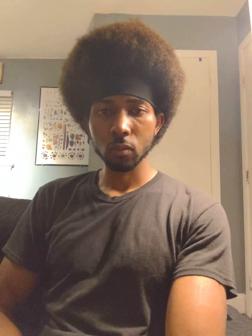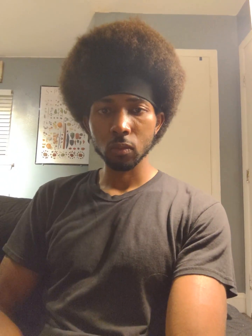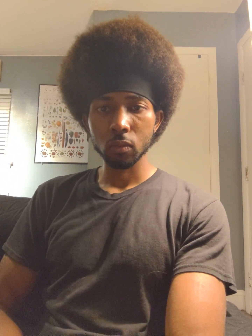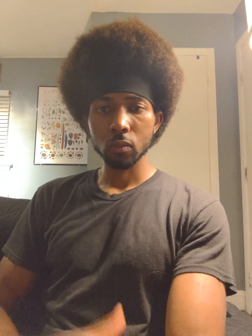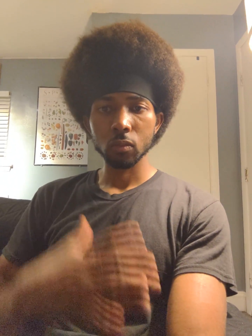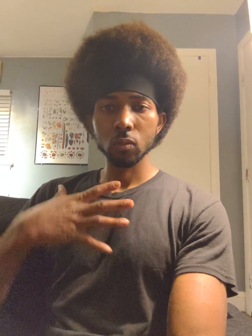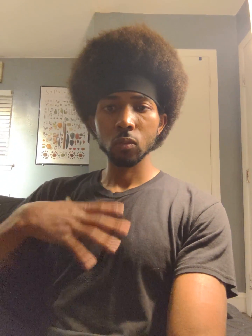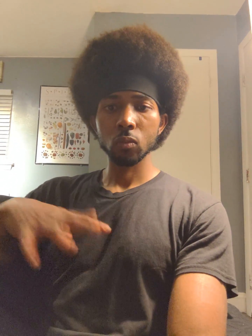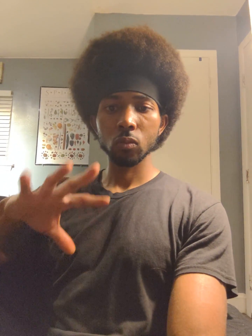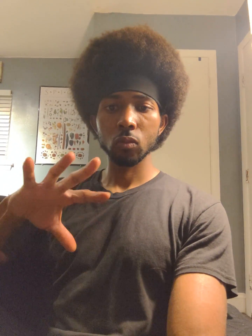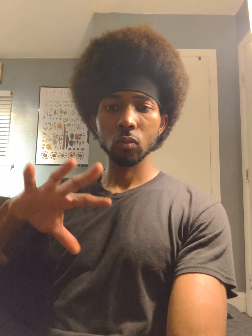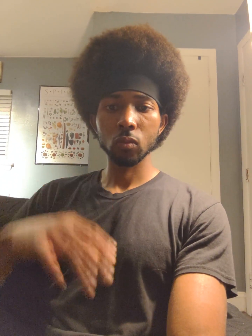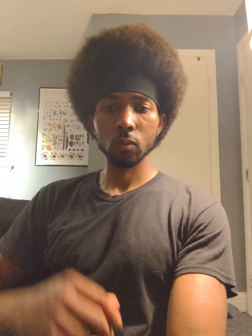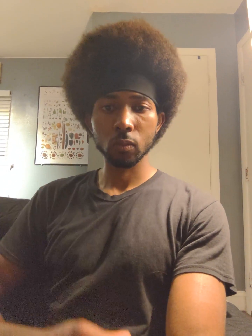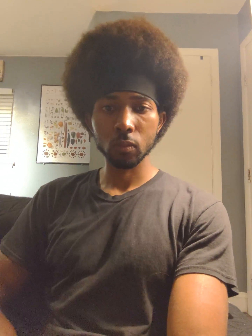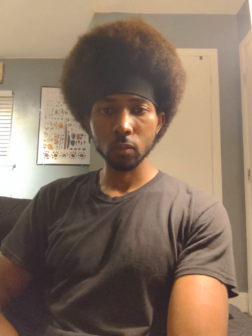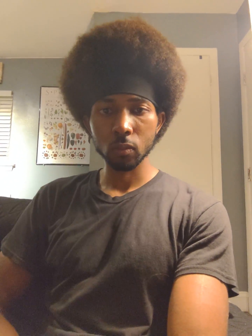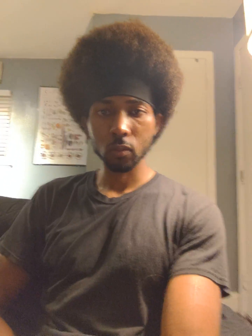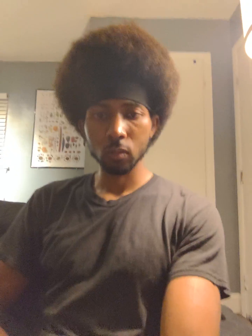dress